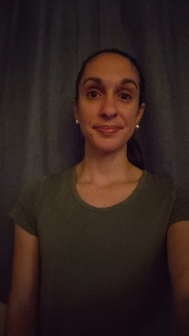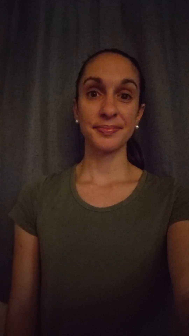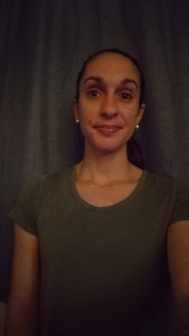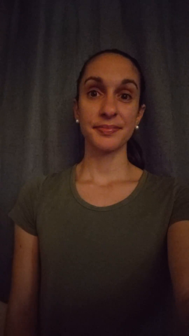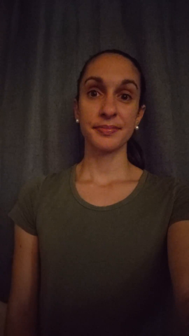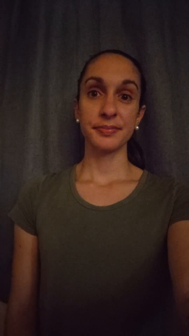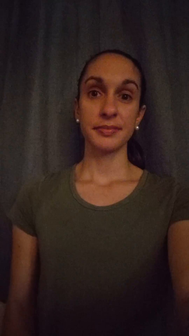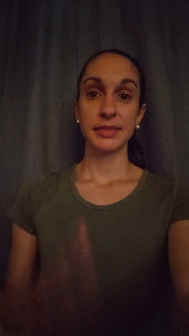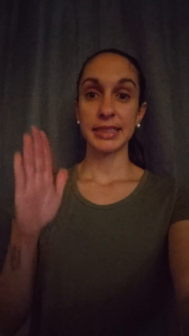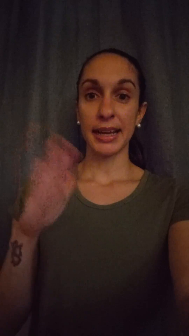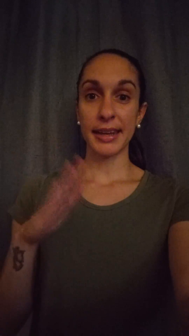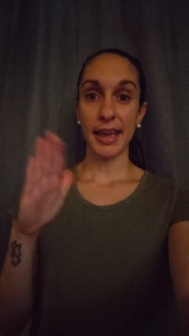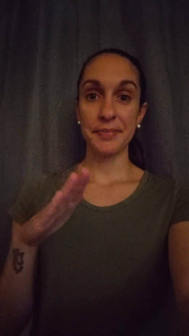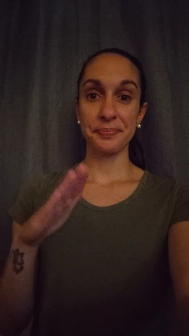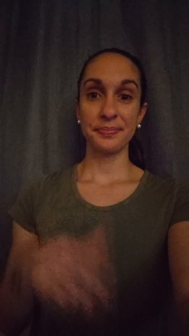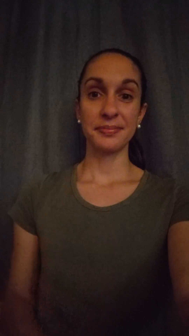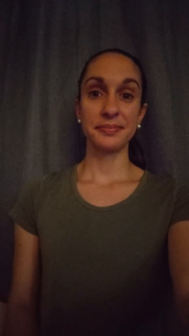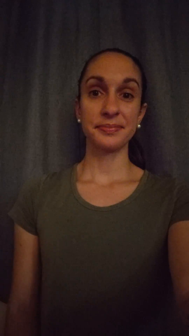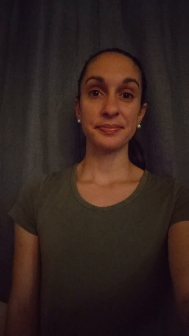clap